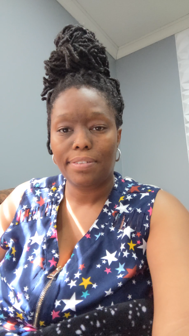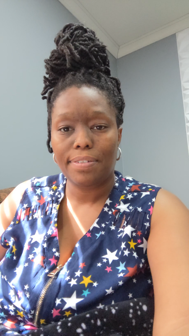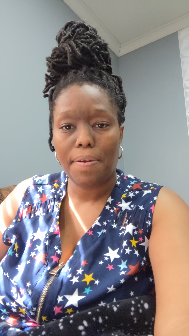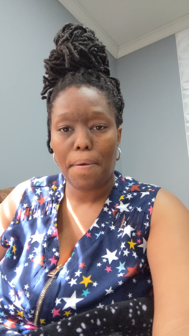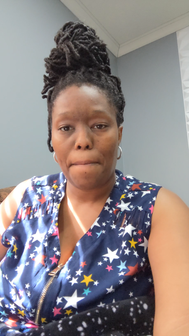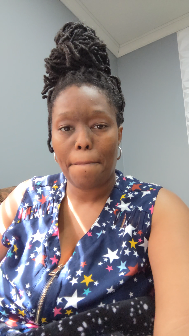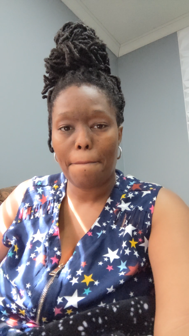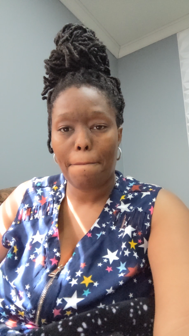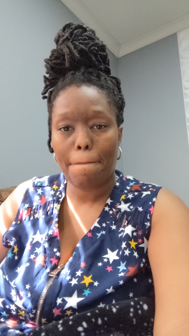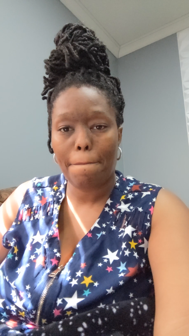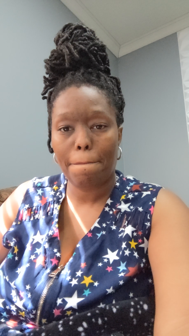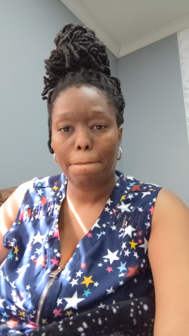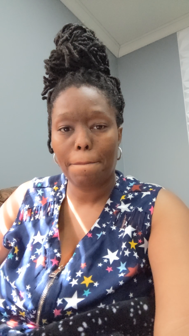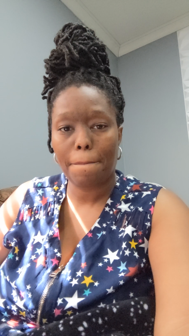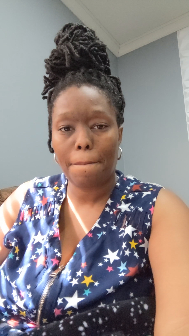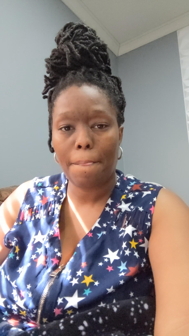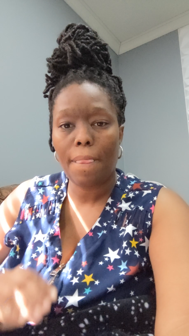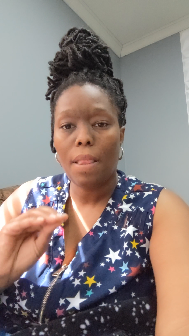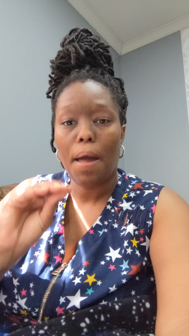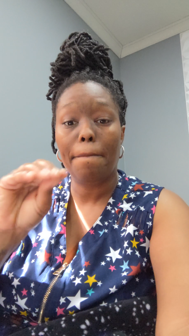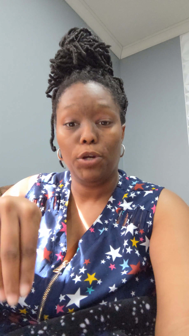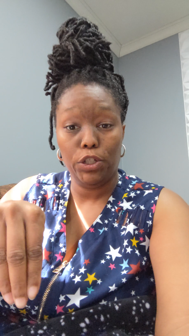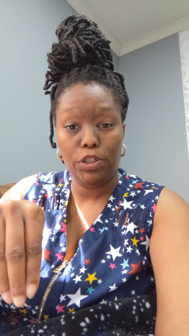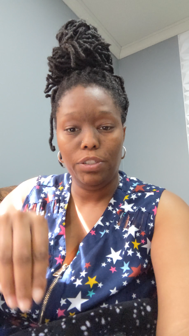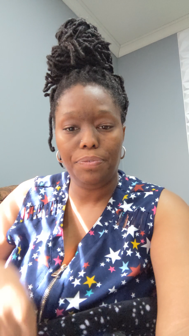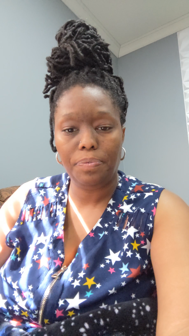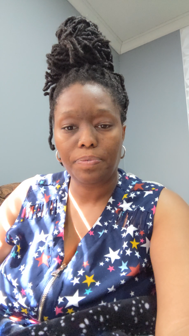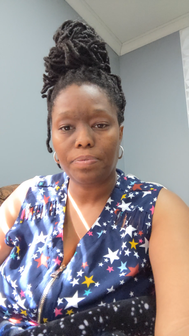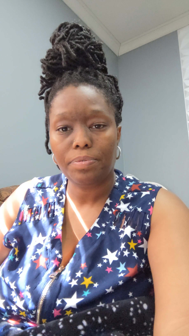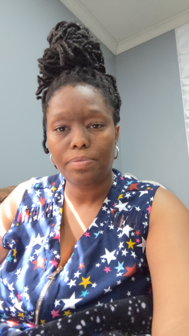put